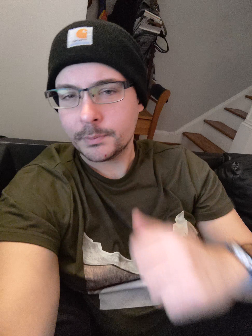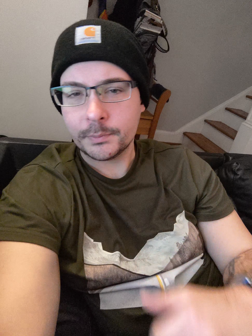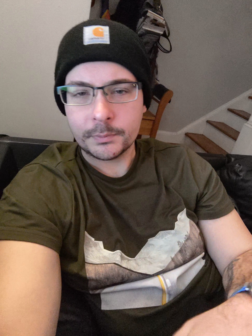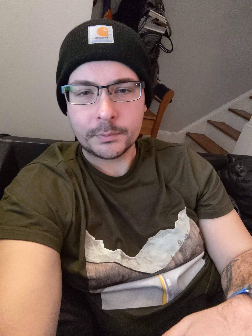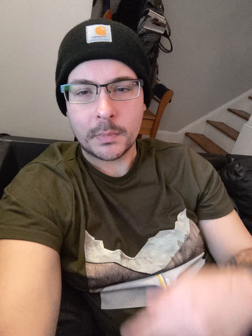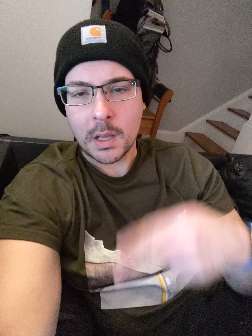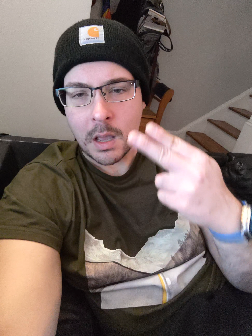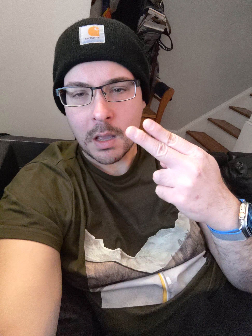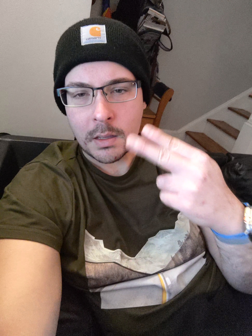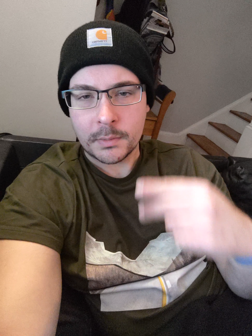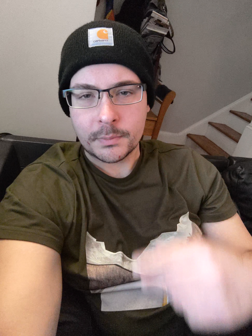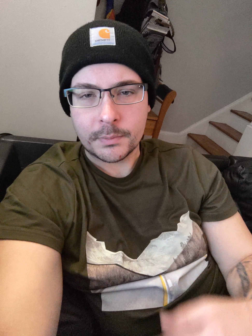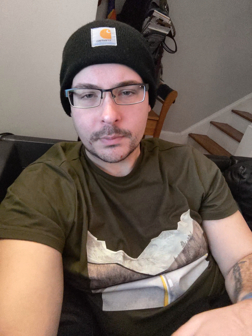high